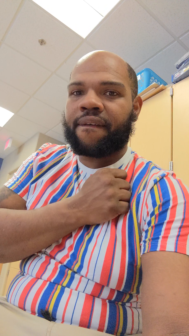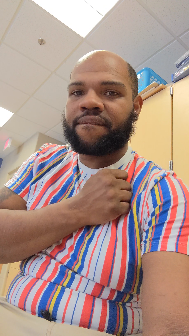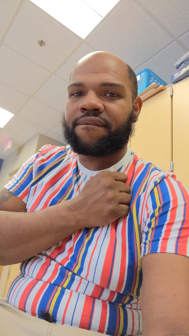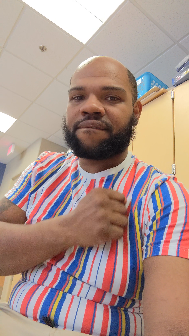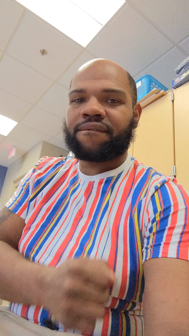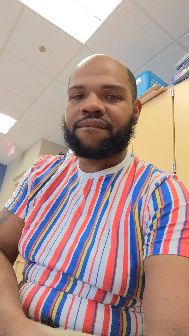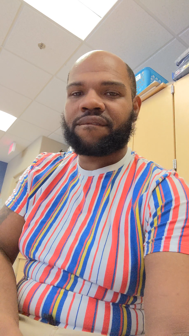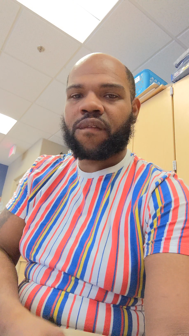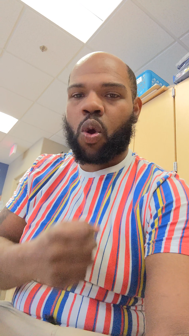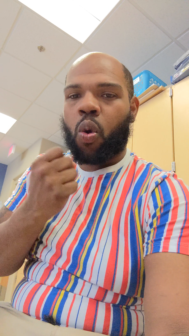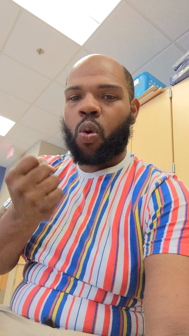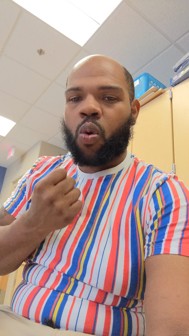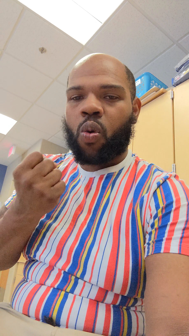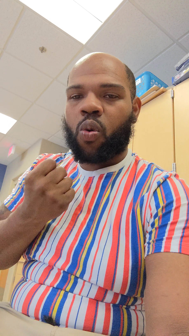hold